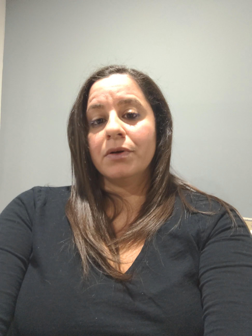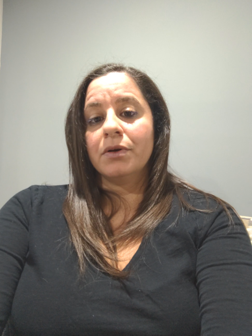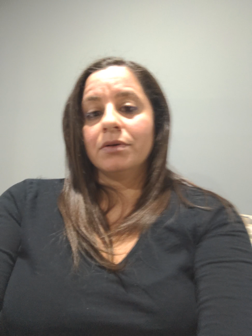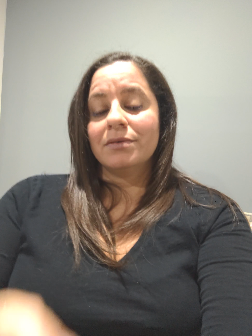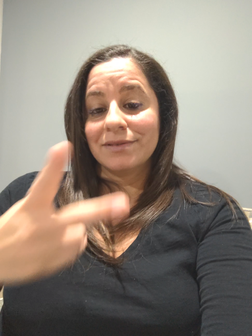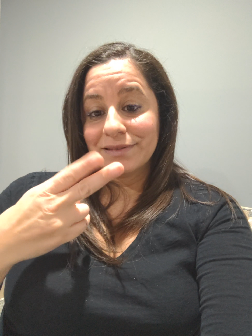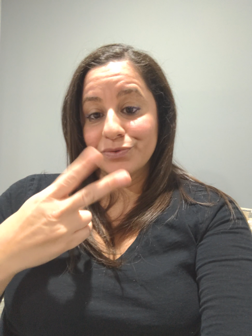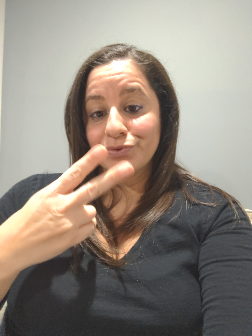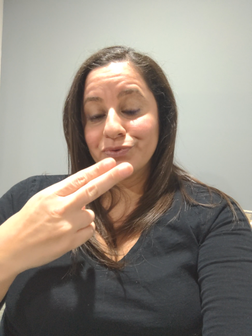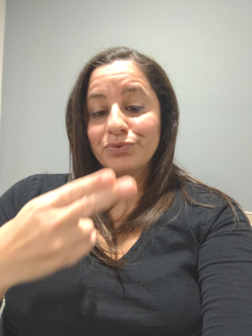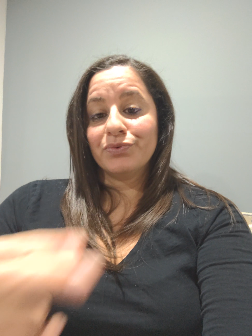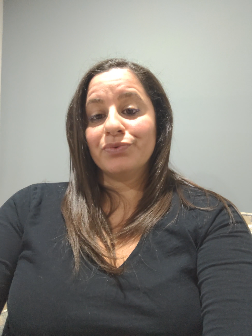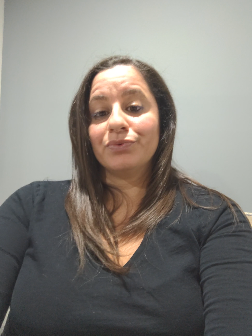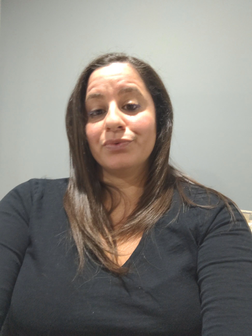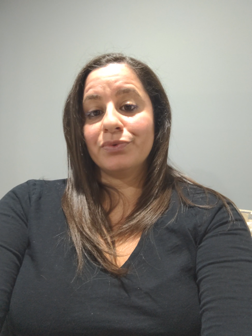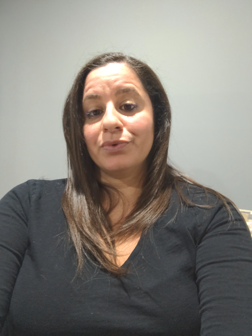scissors